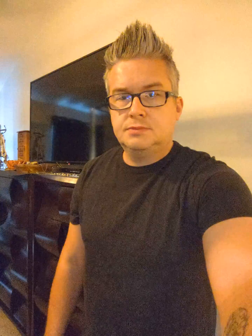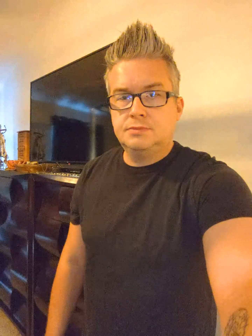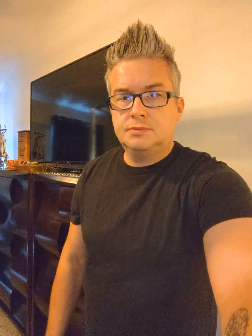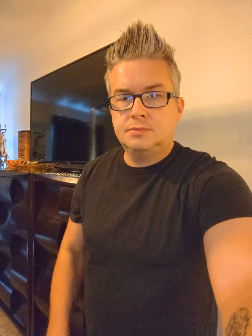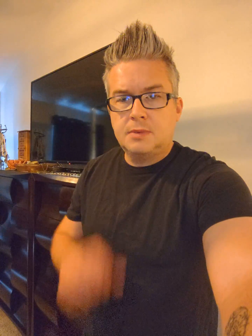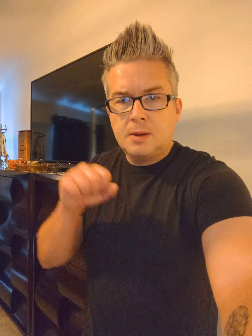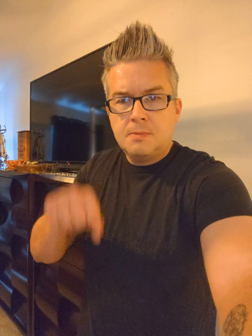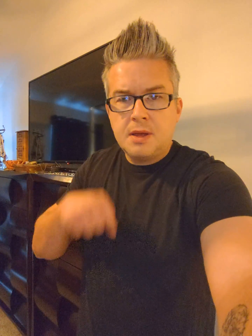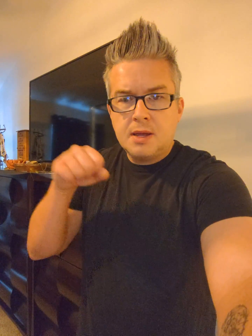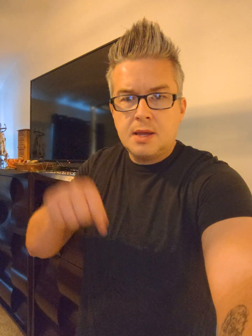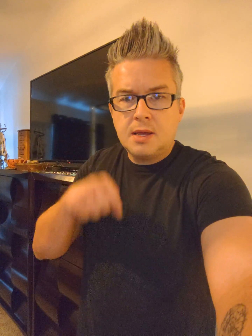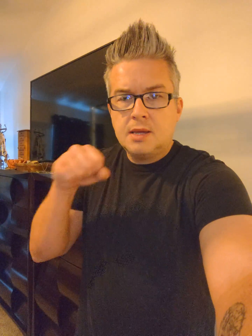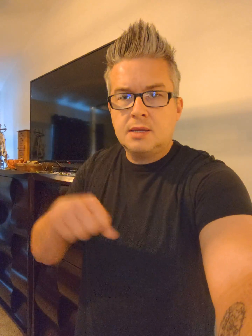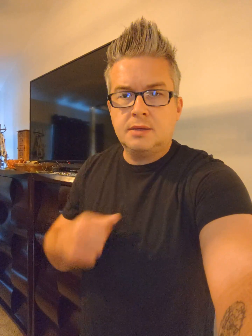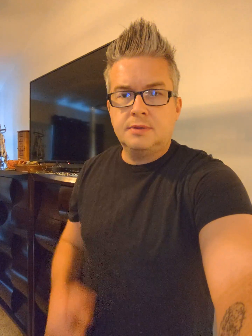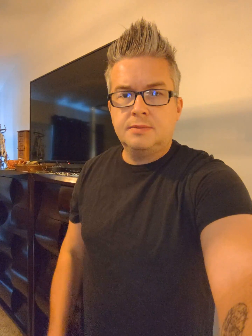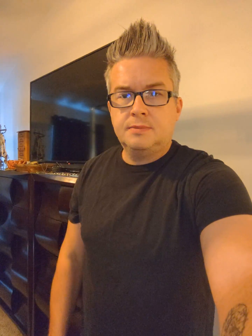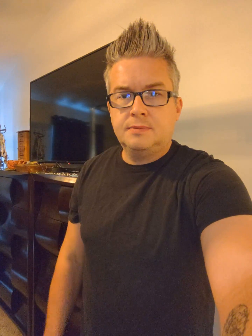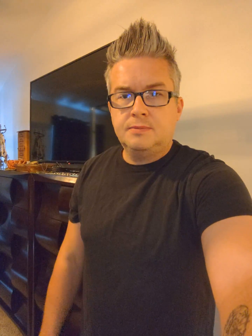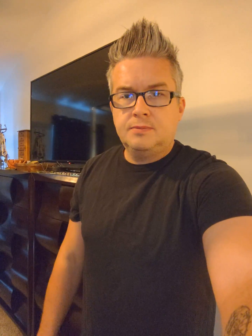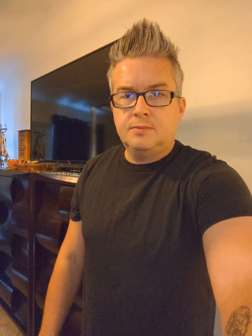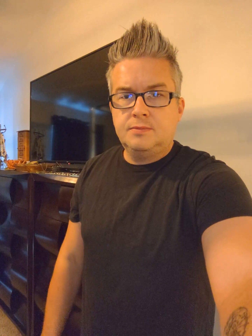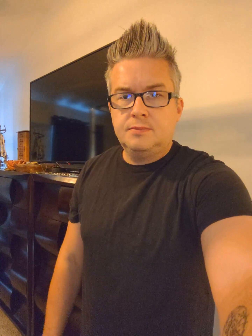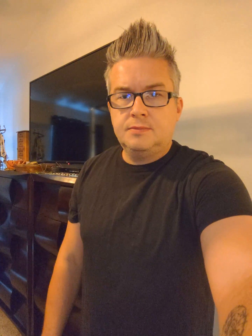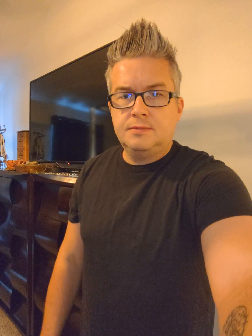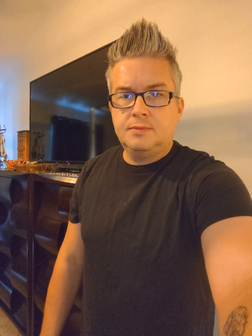bicycle